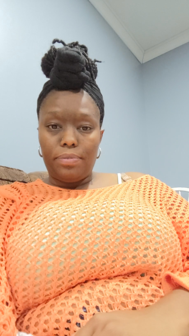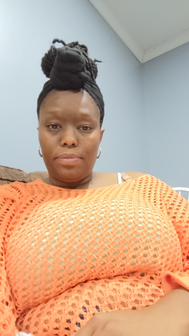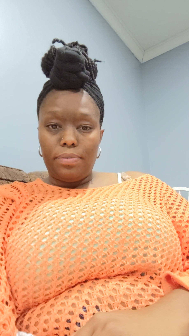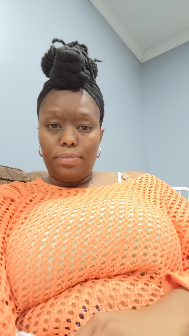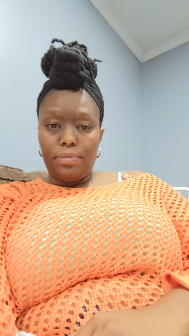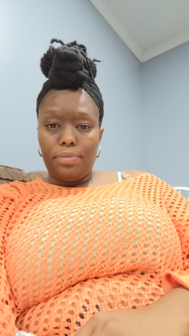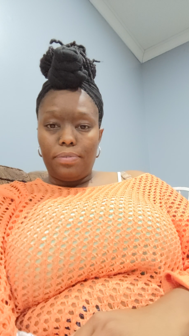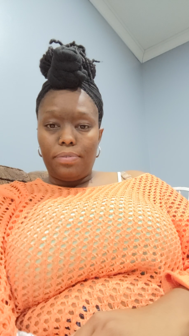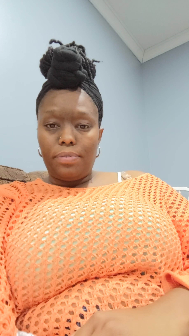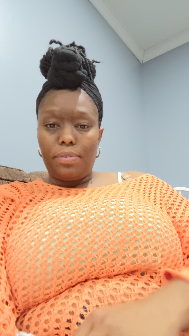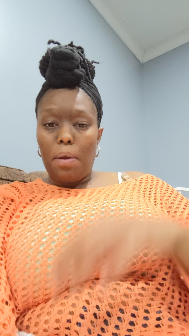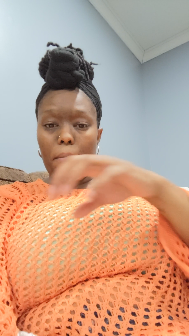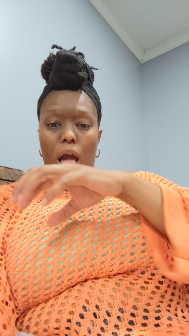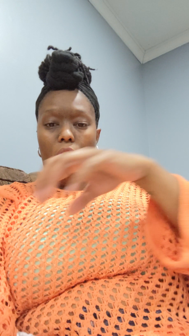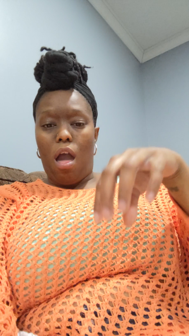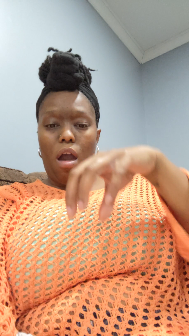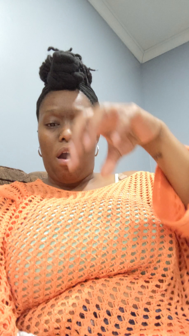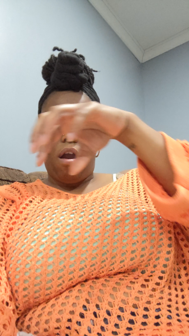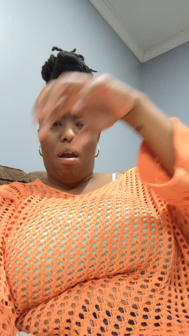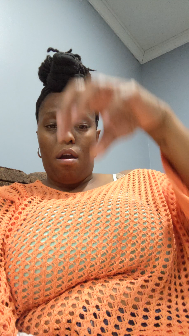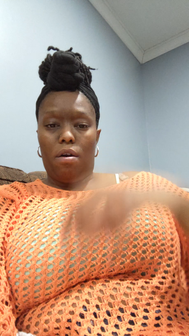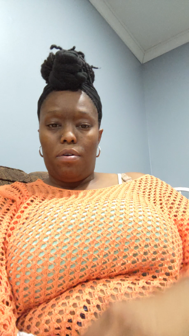block